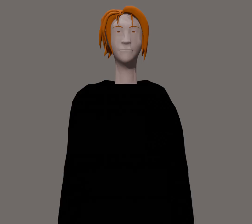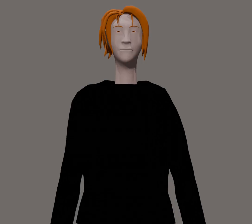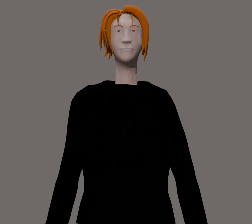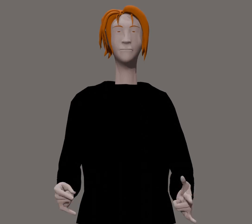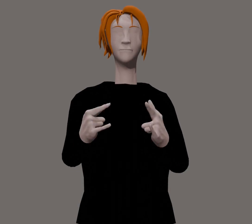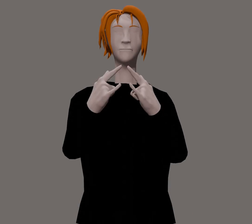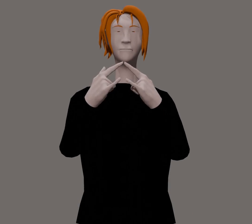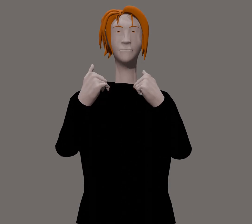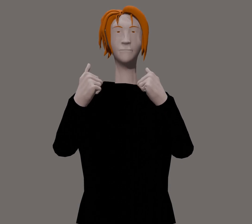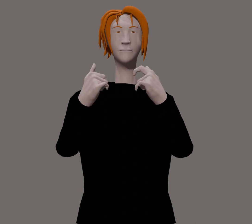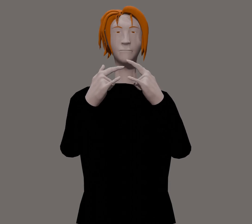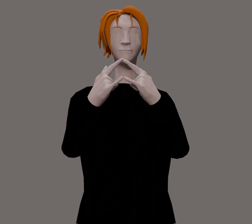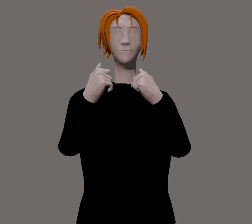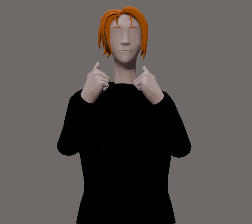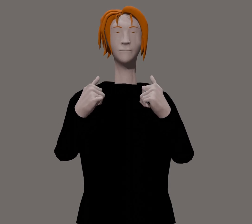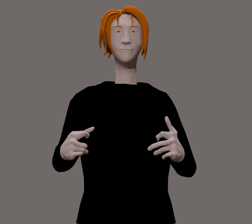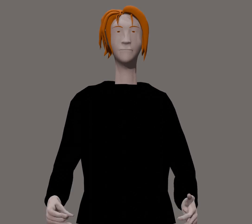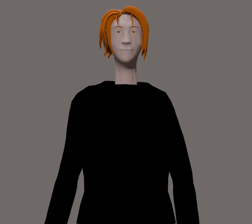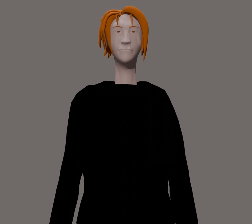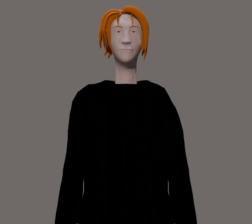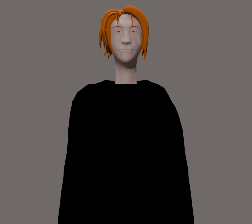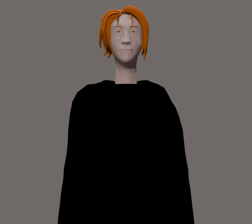Camping